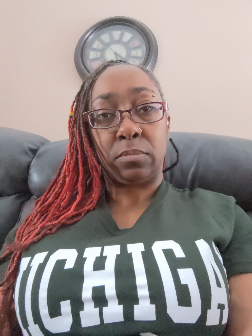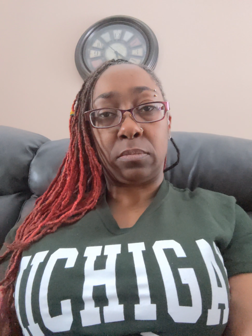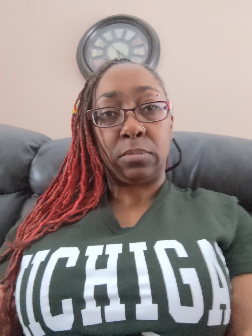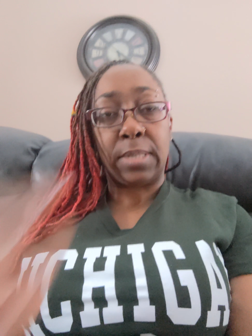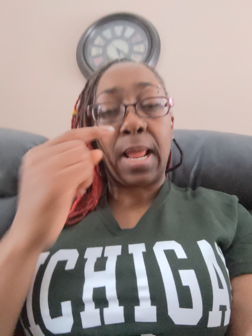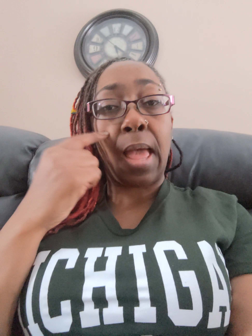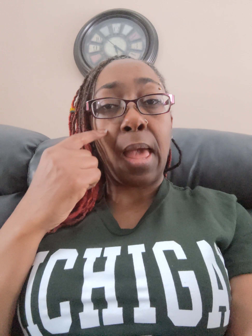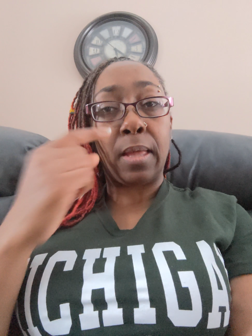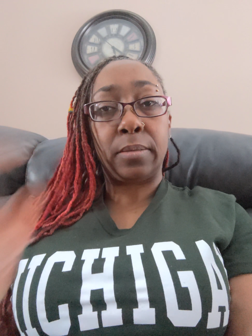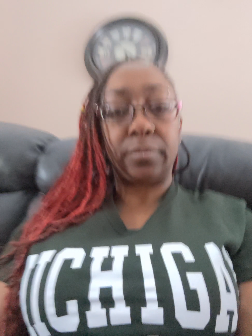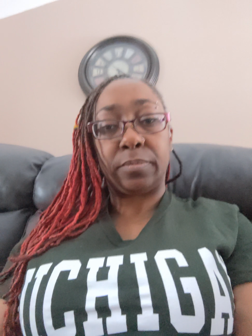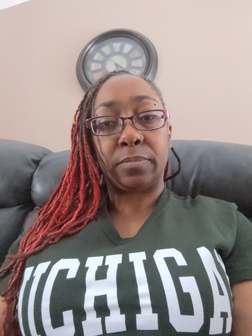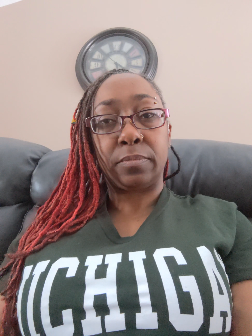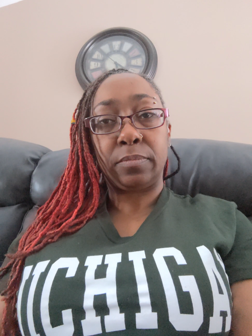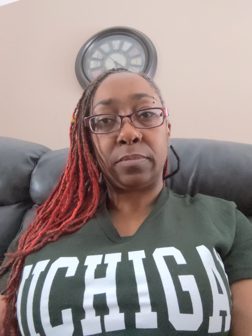eye